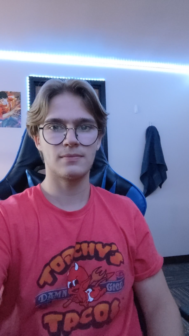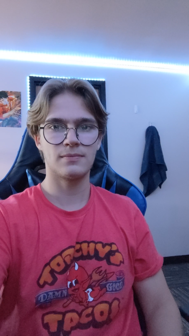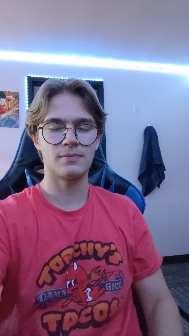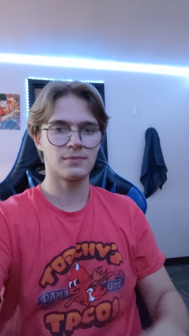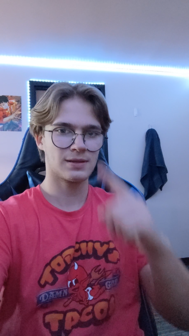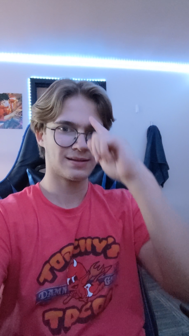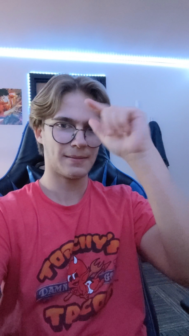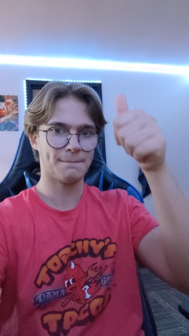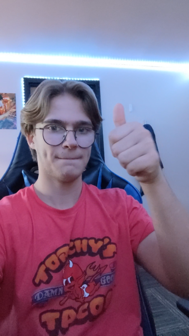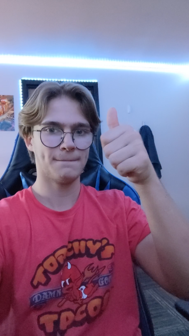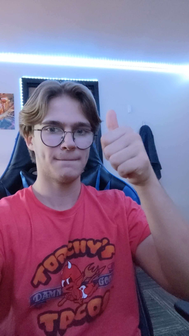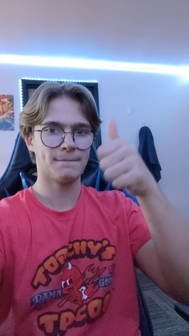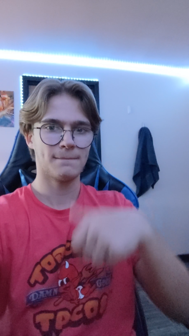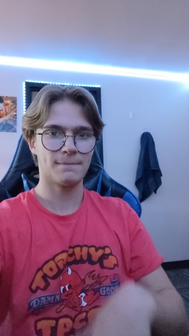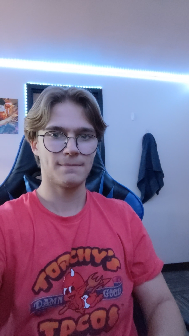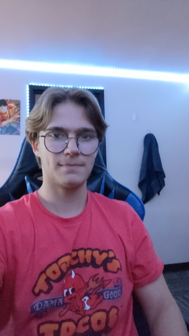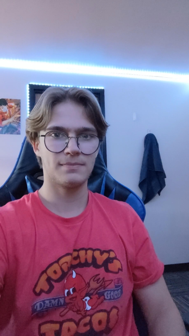dime